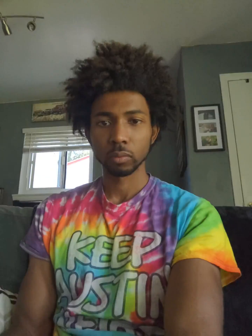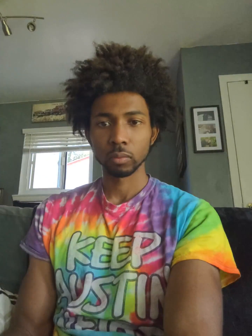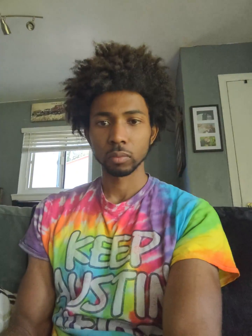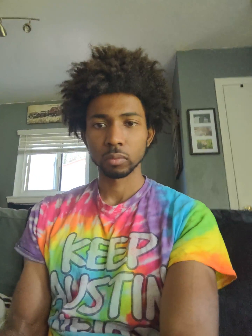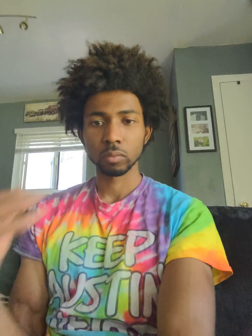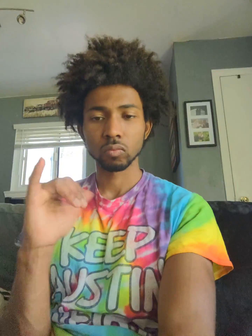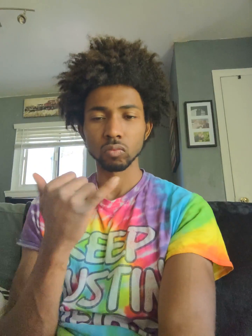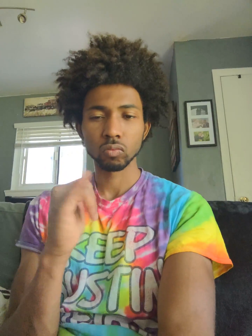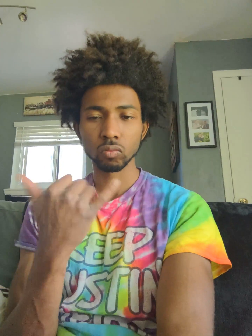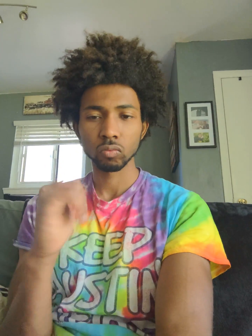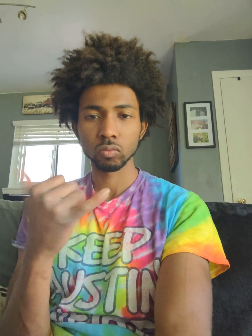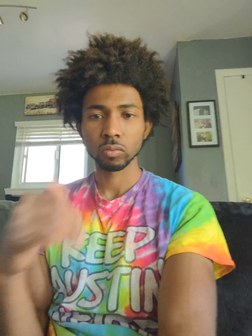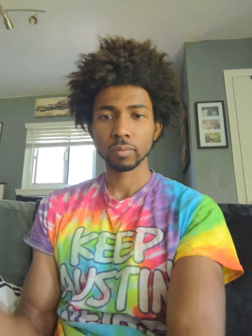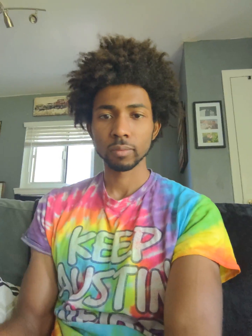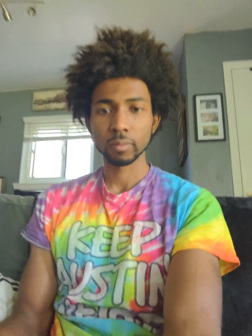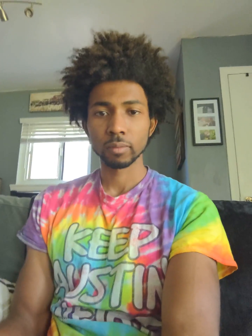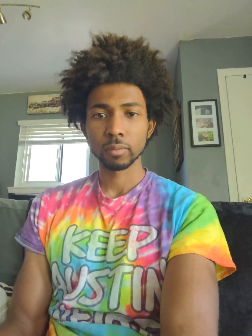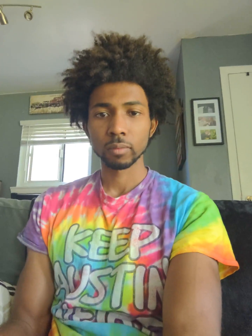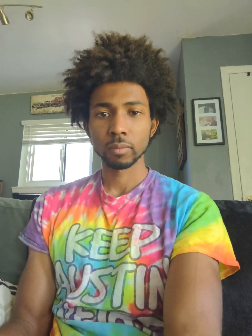party